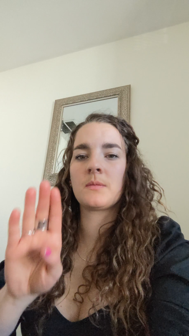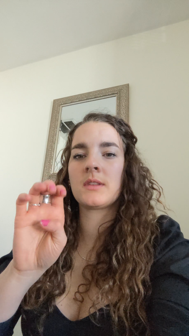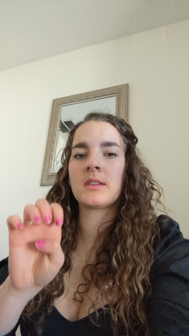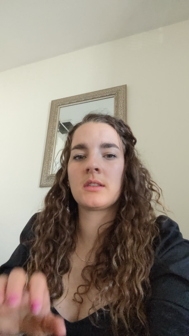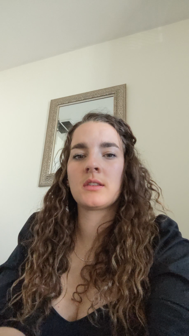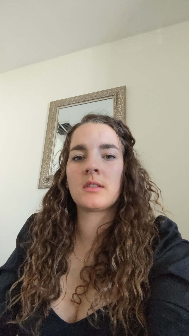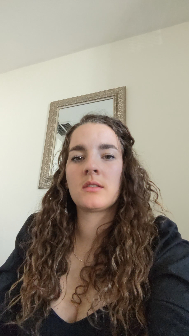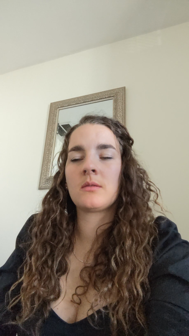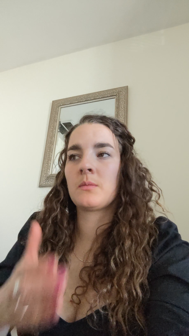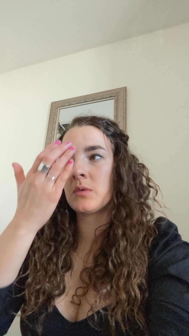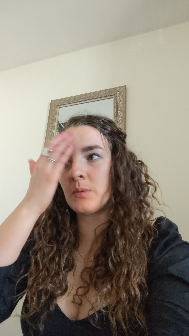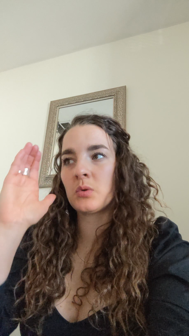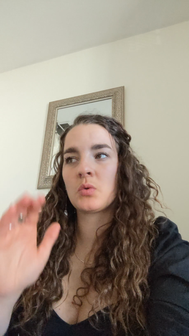peekaboo